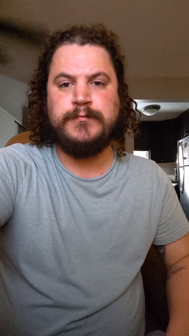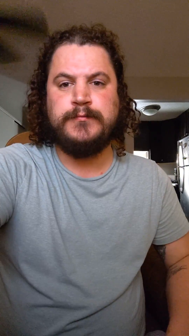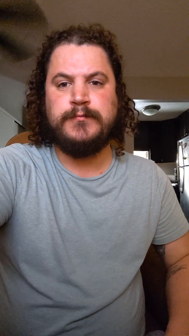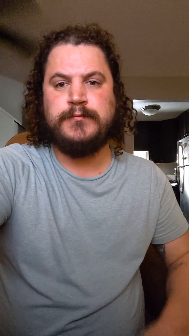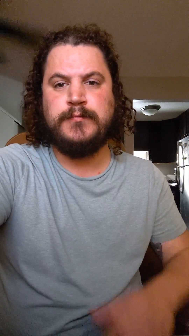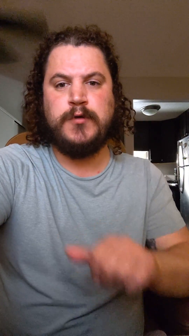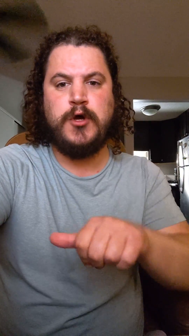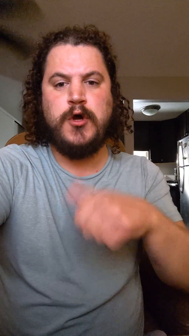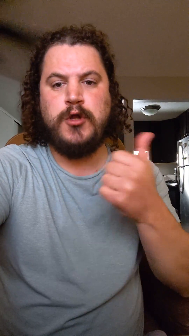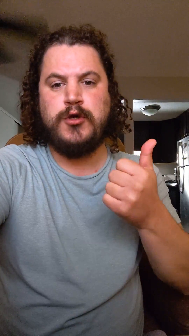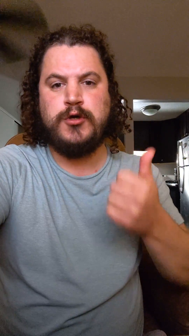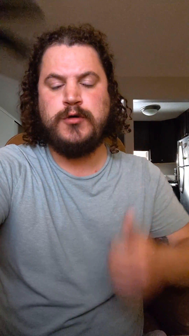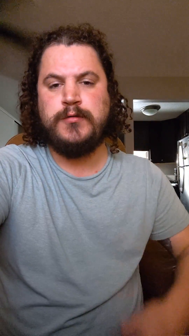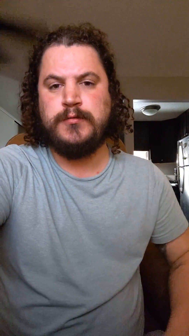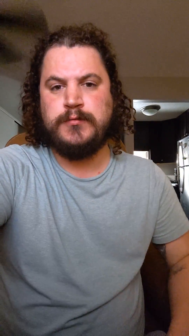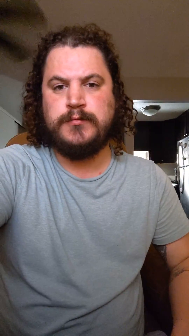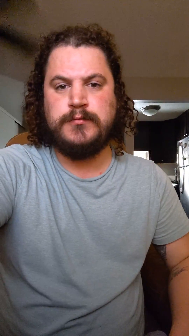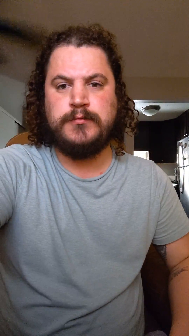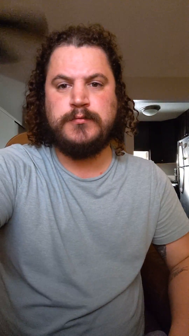other